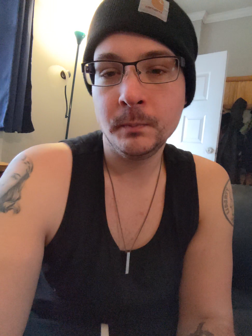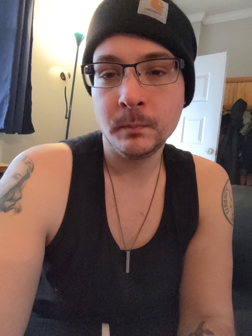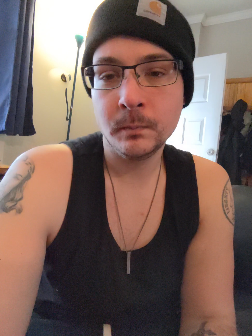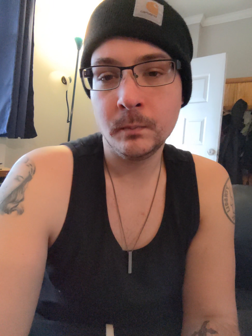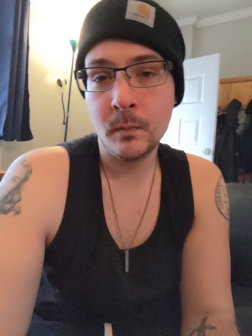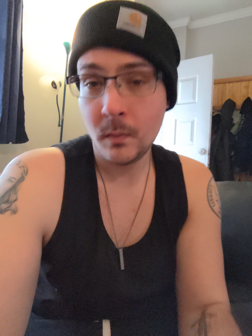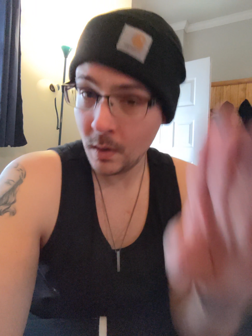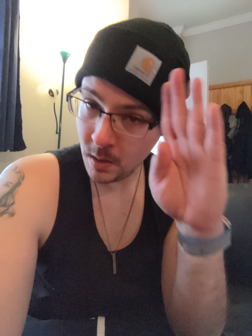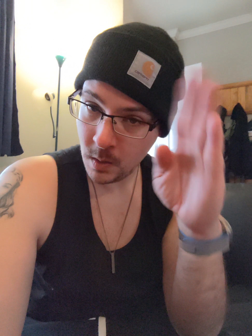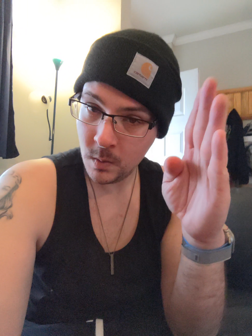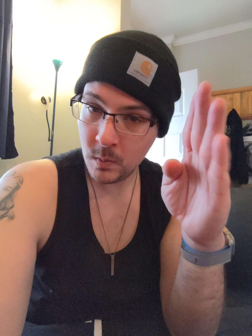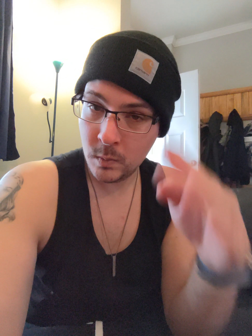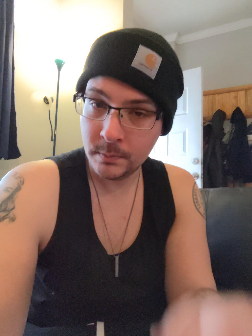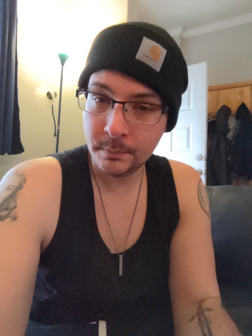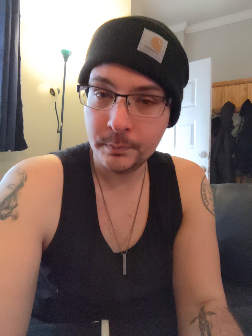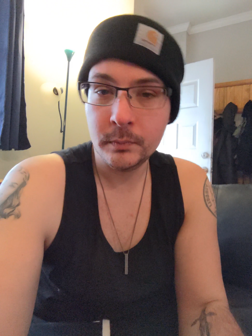hello